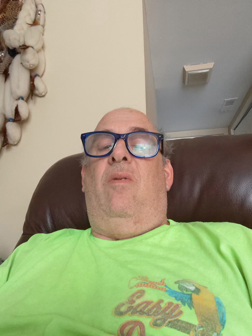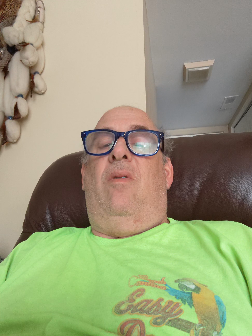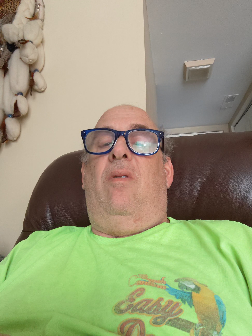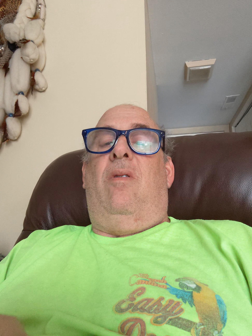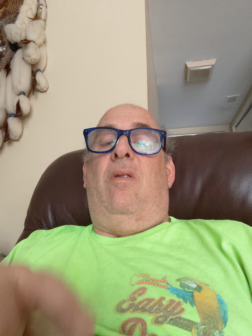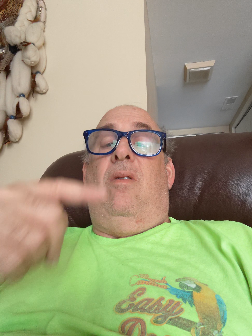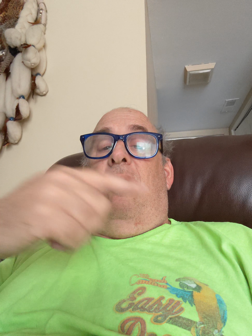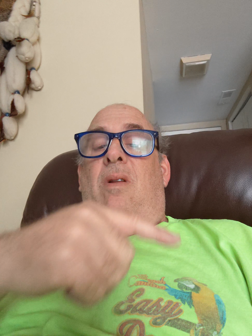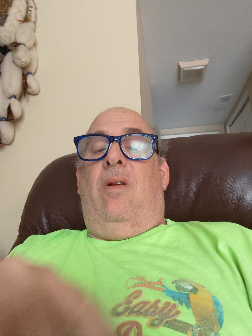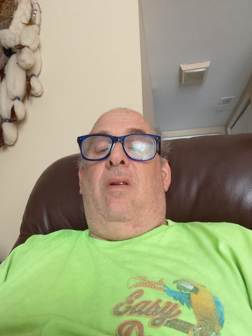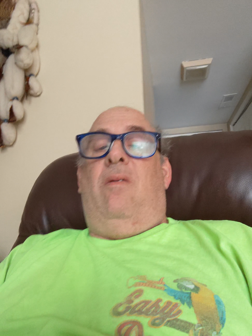he/she/it